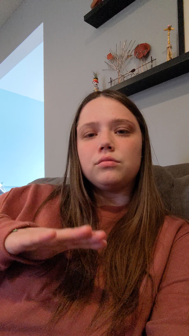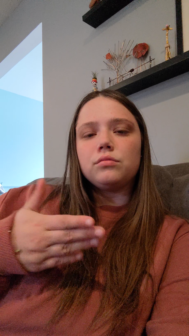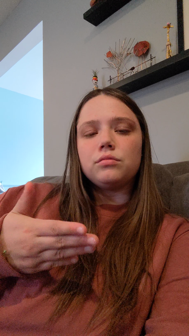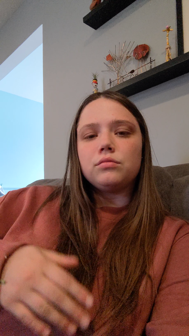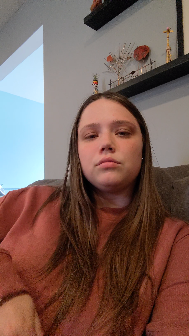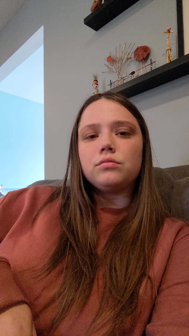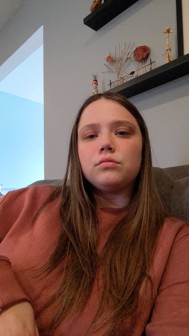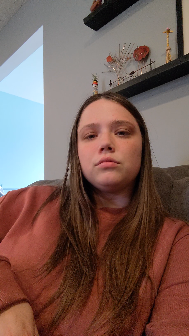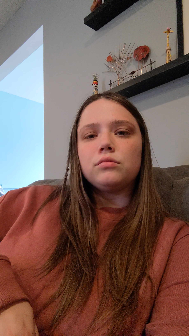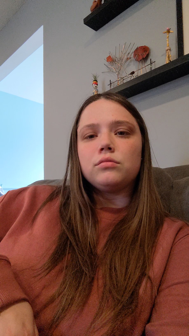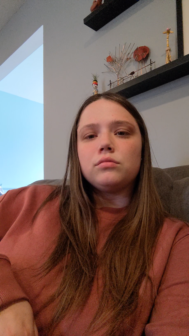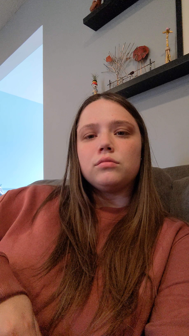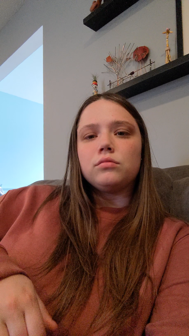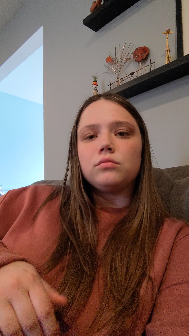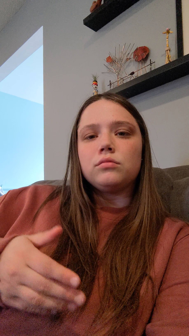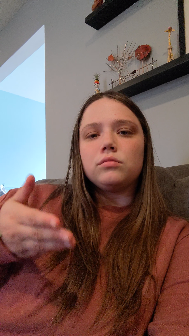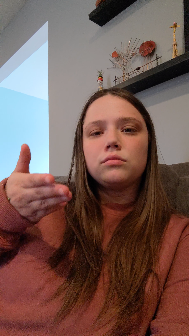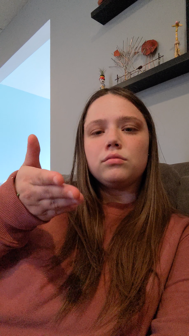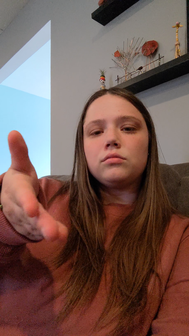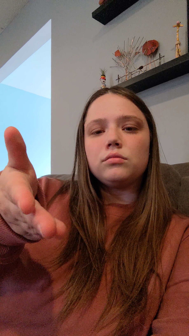oven